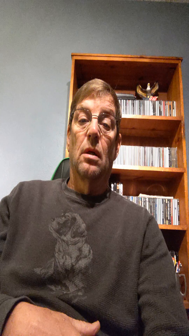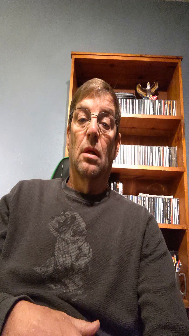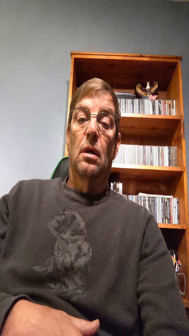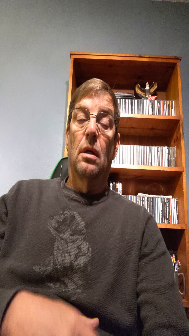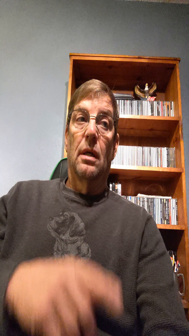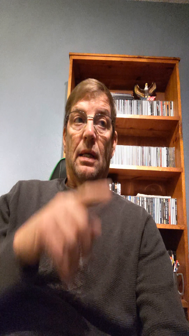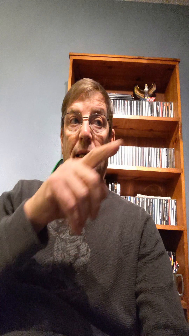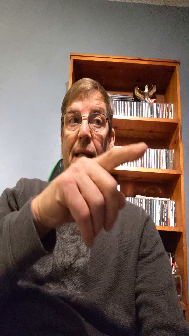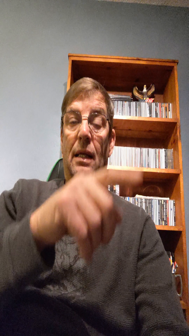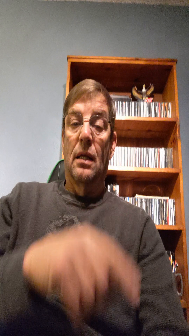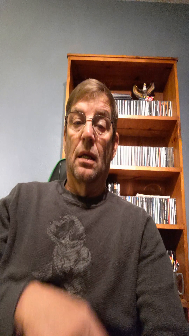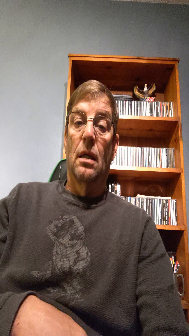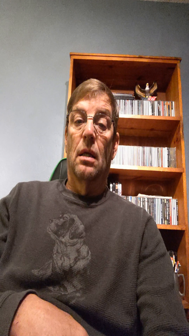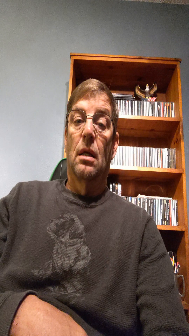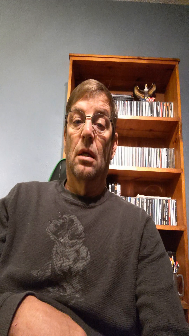he/she/it